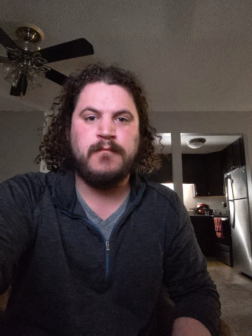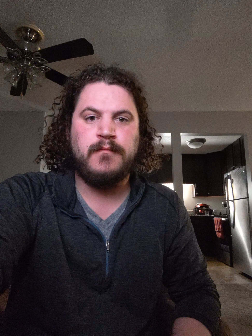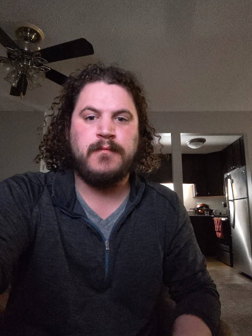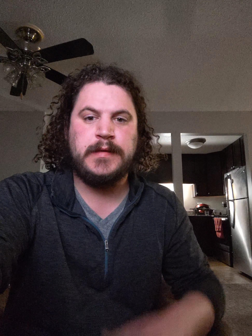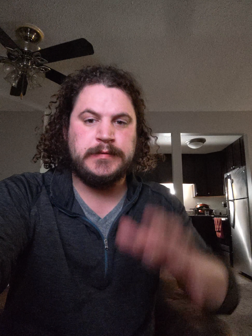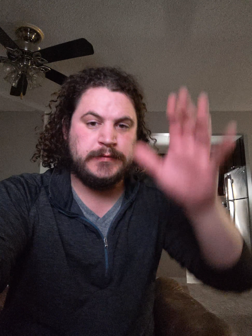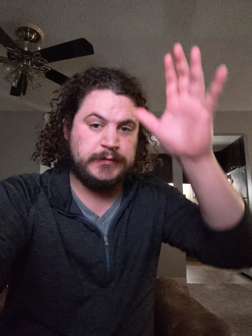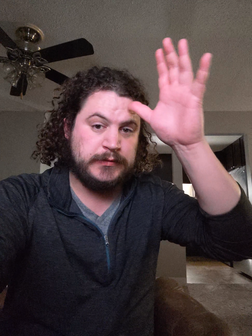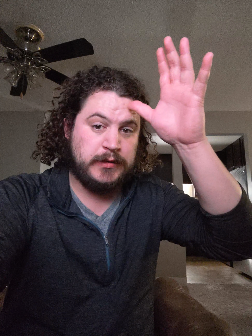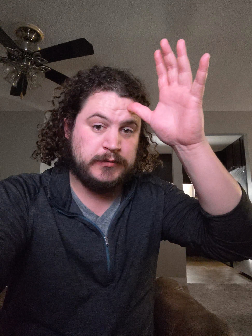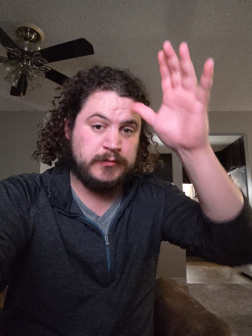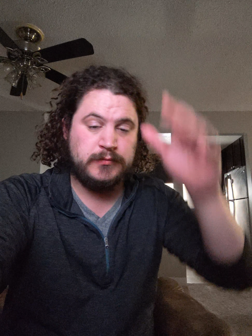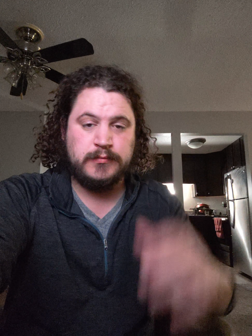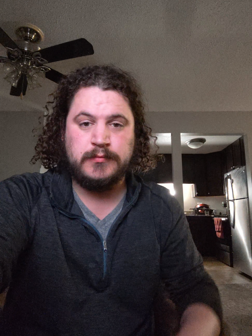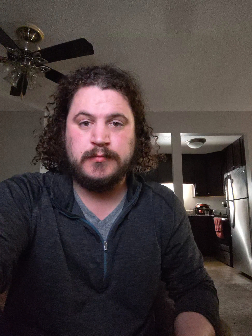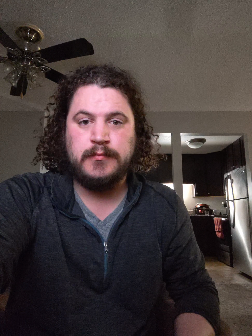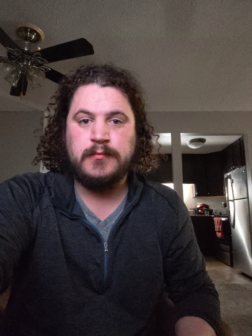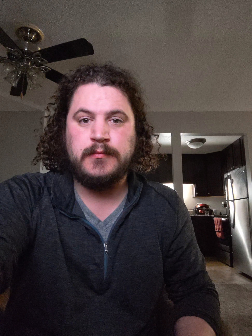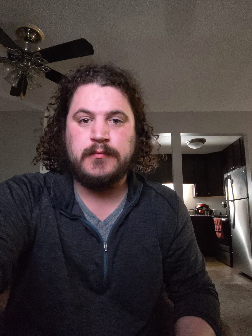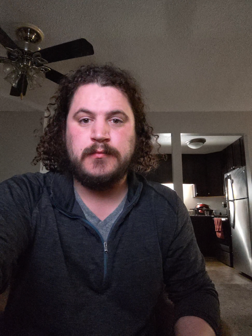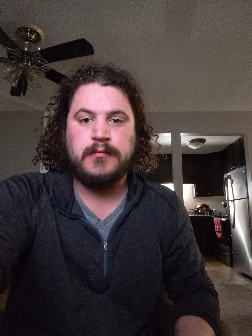dad